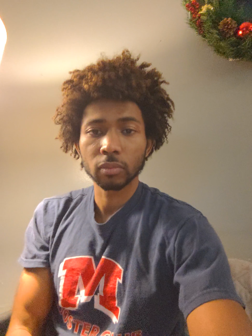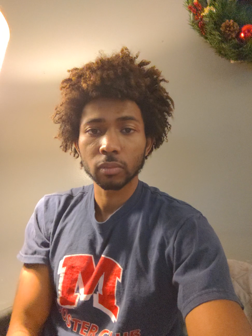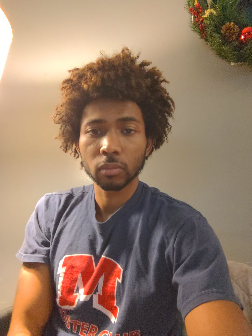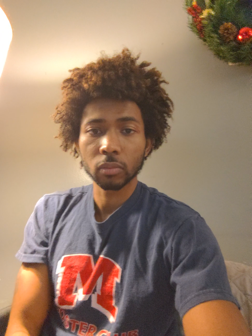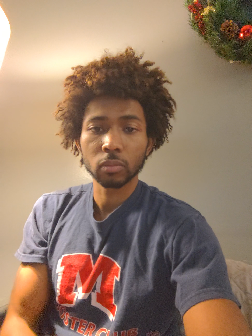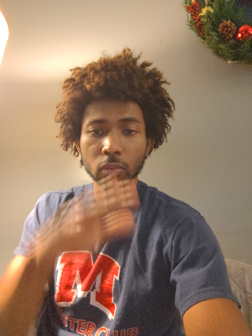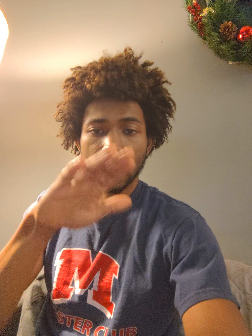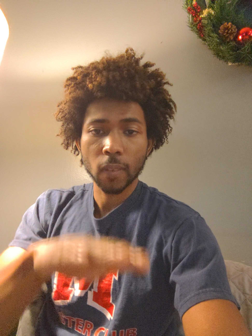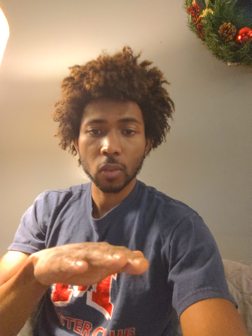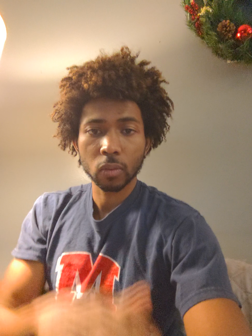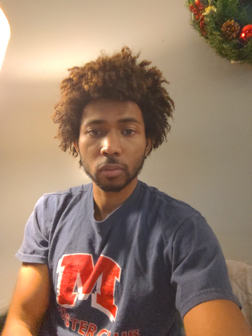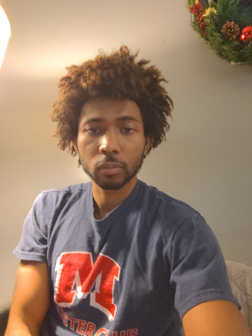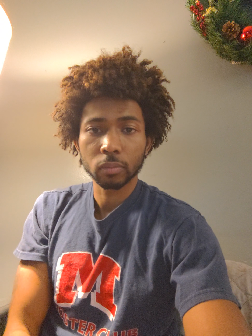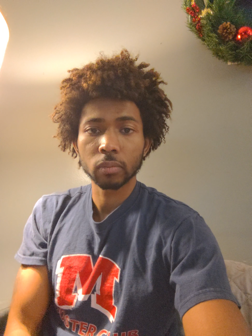on